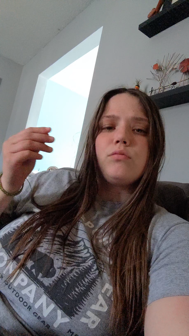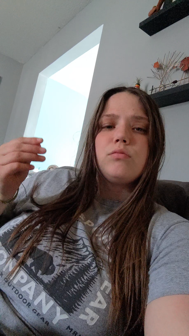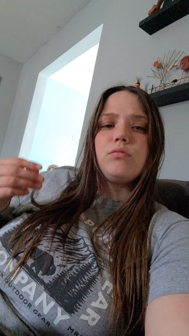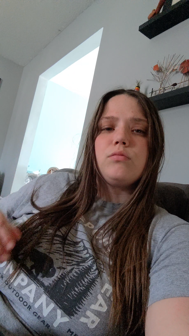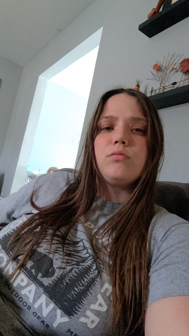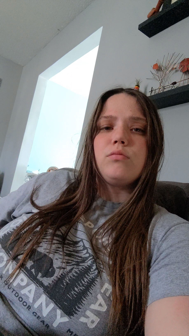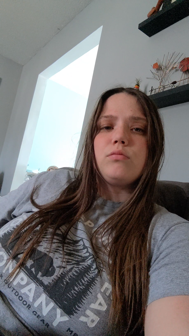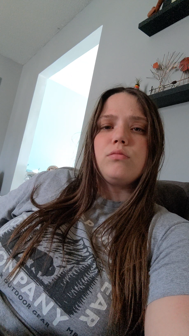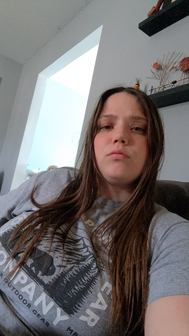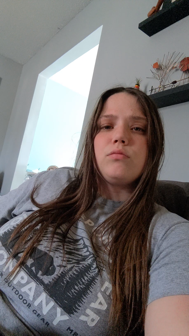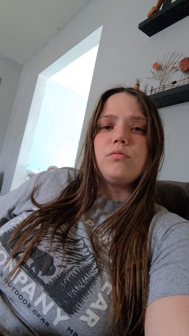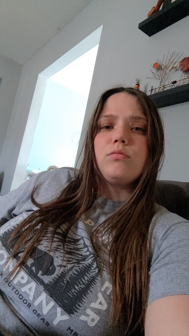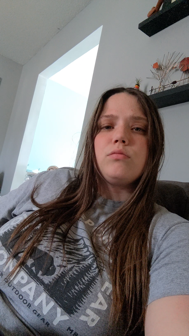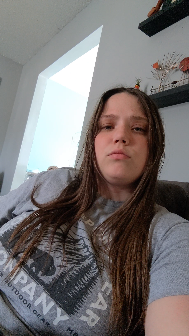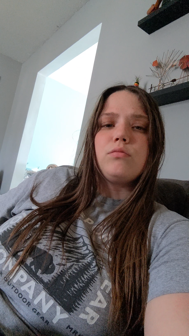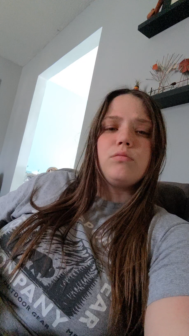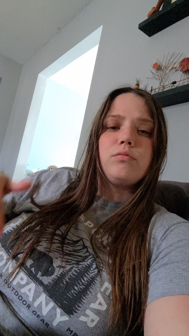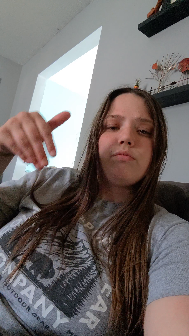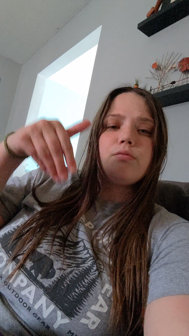night night